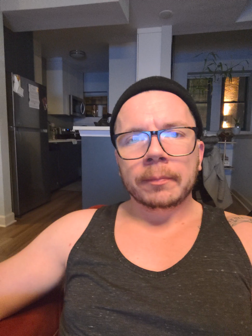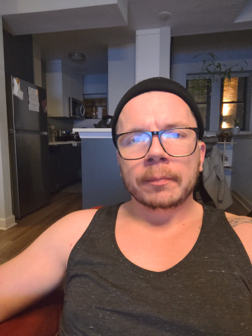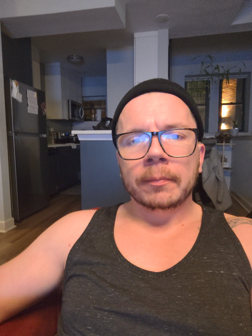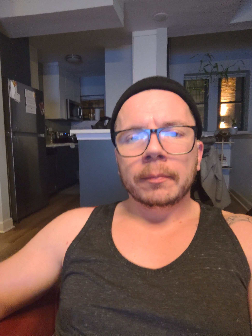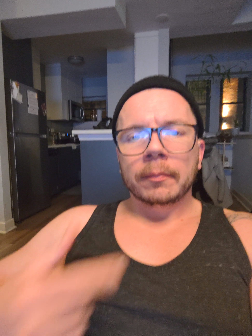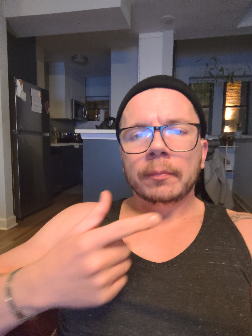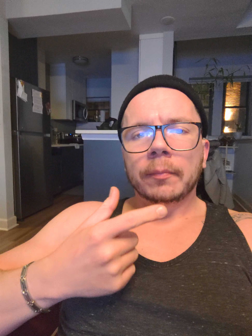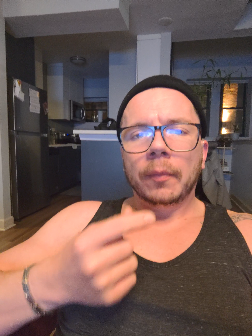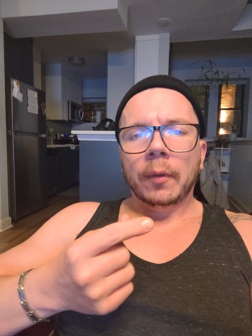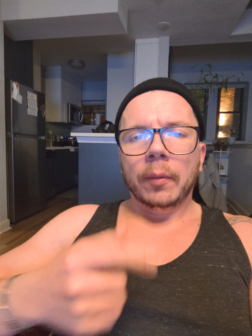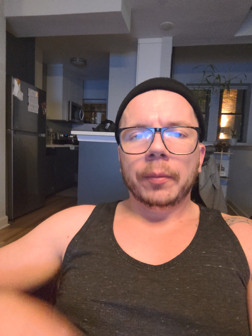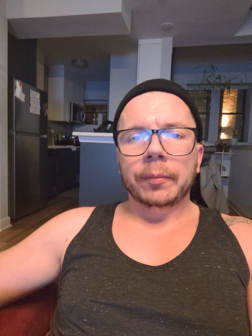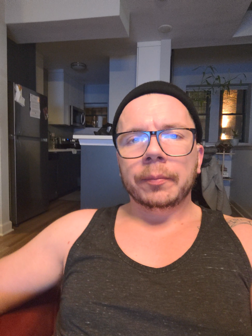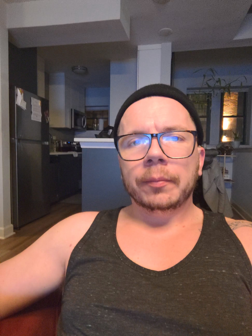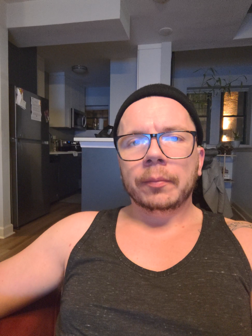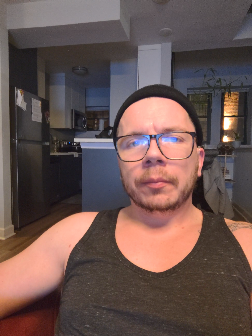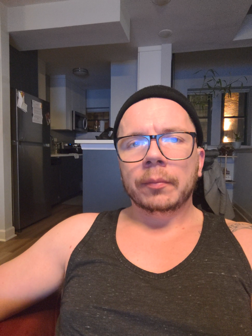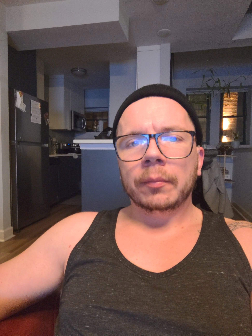go